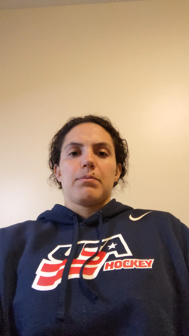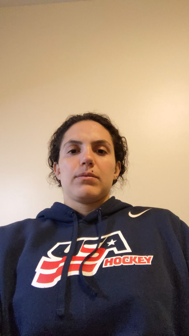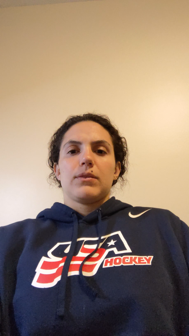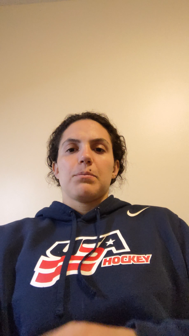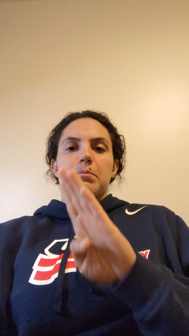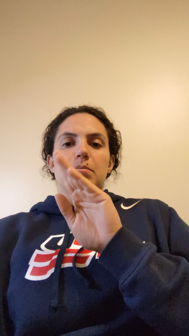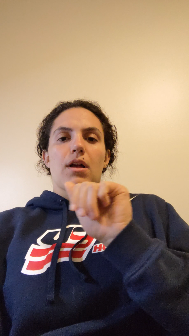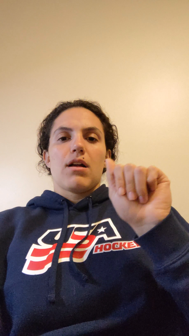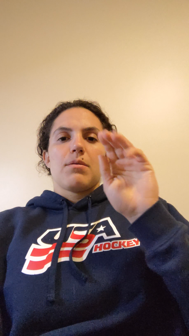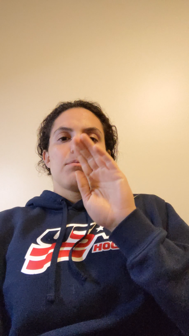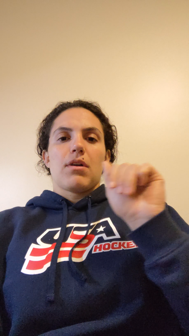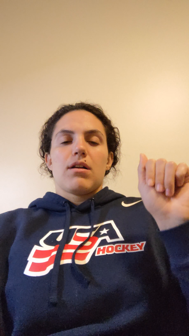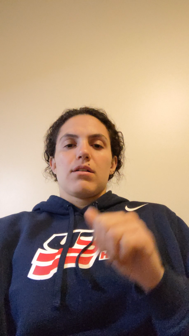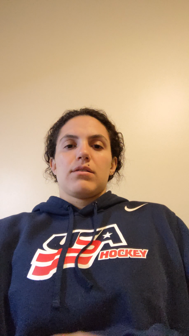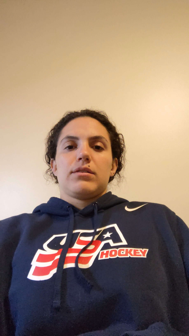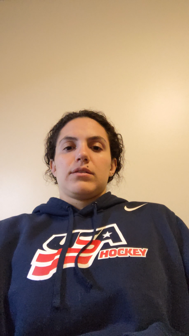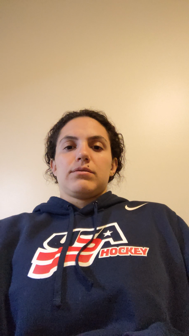baa baa